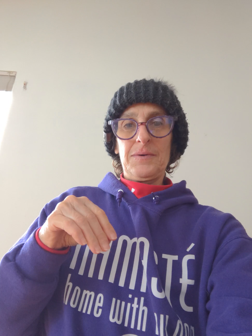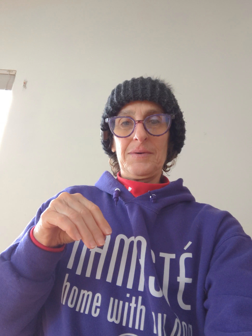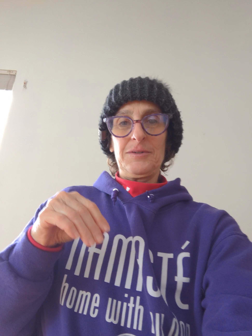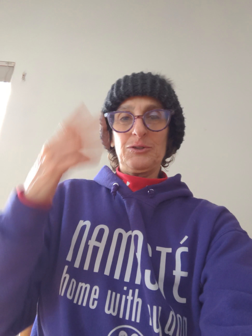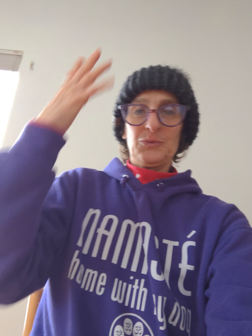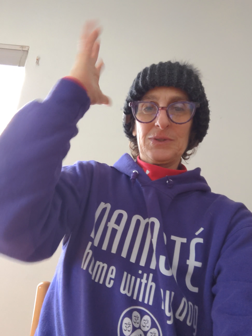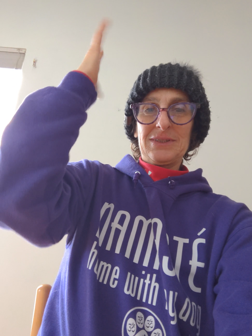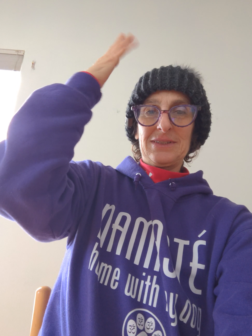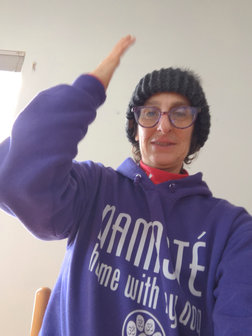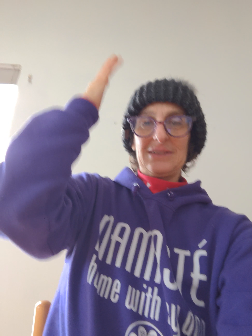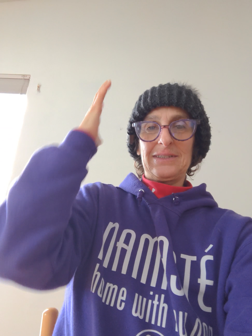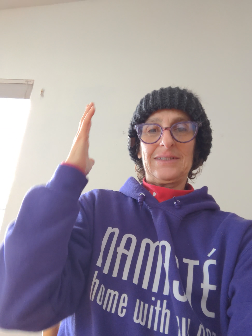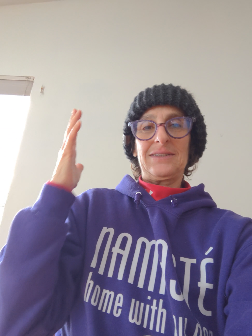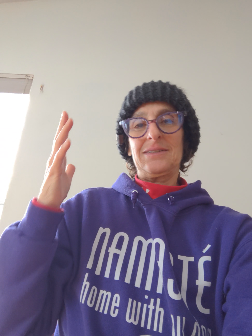tree